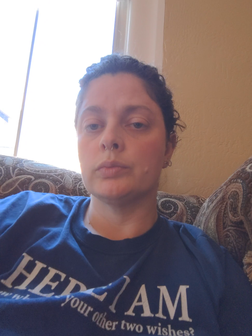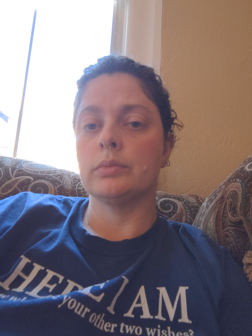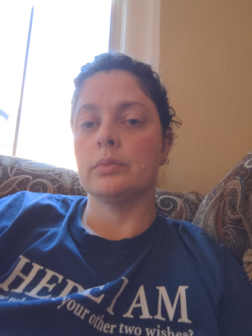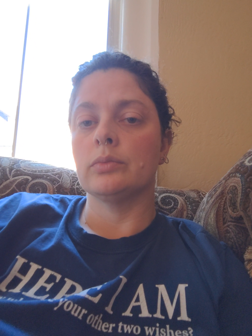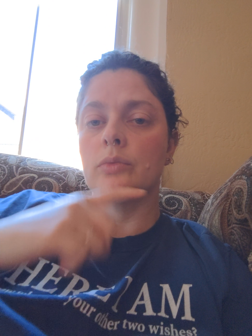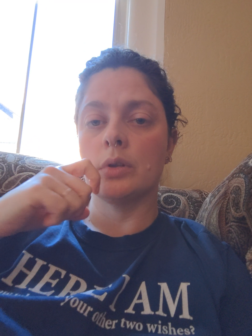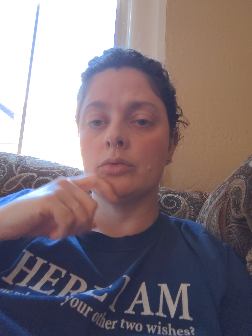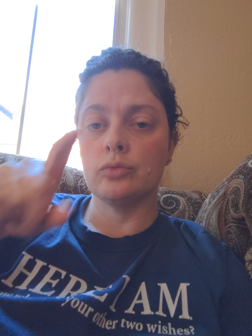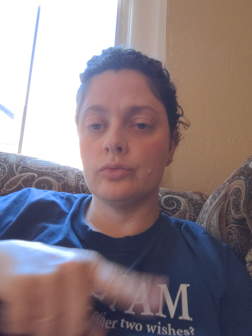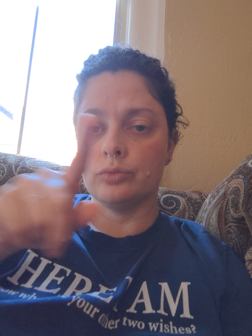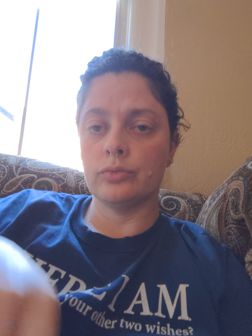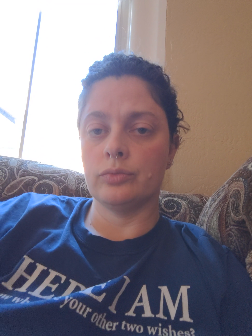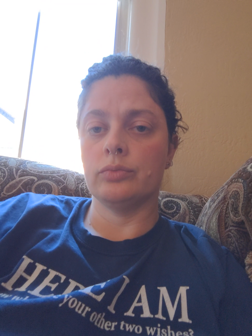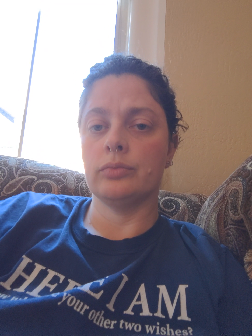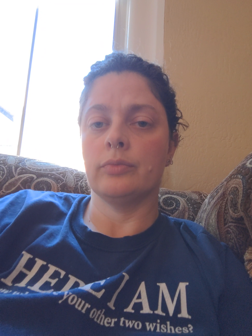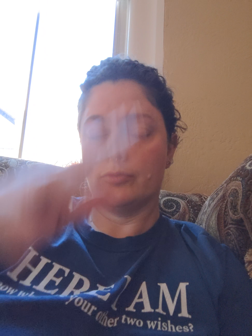dryer